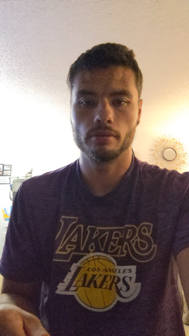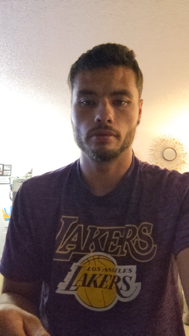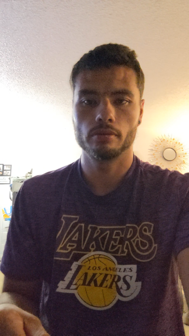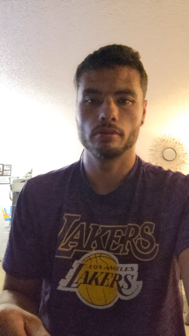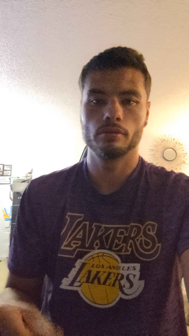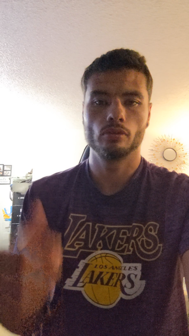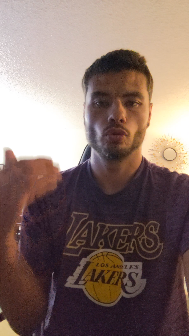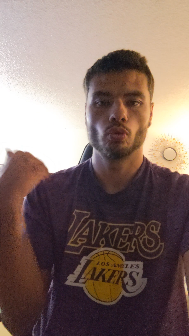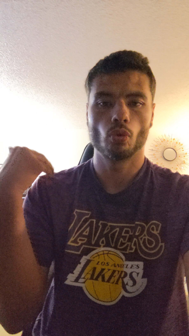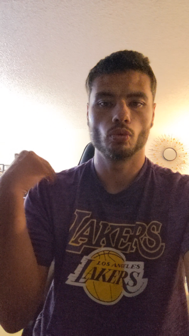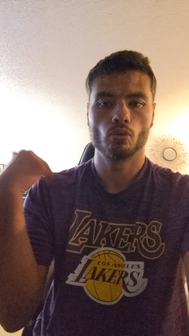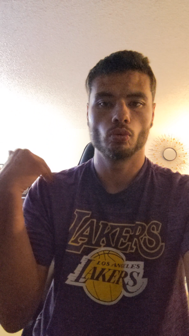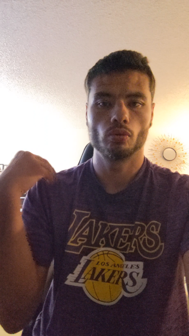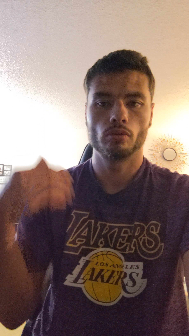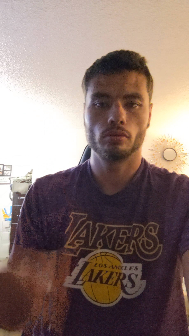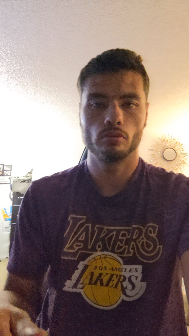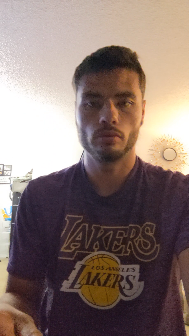shoulder